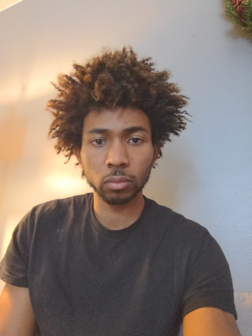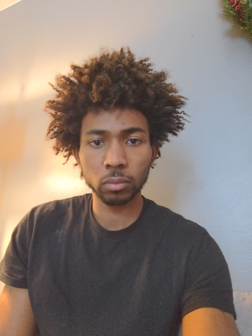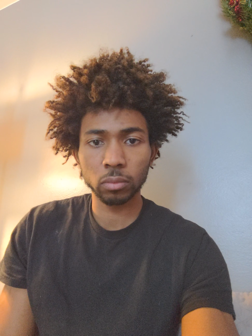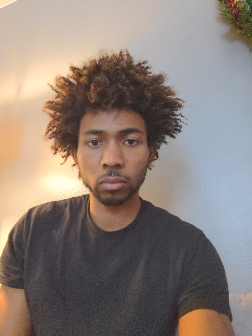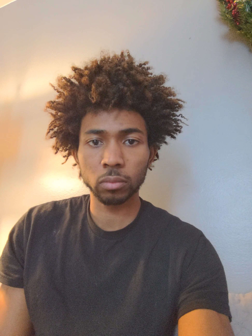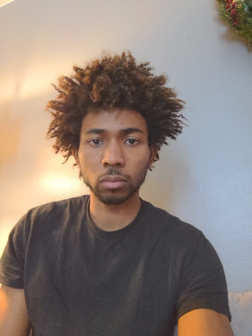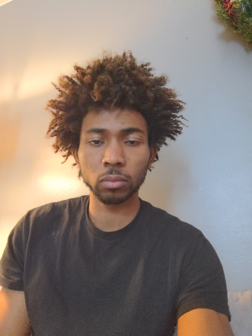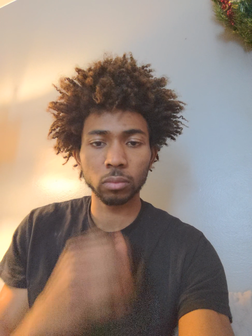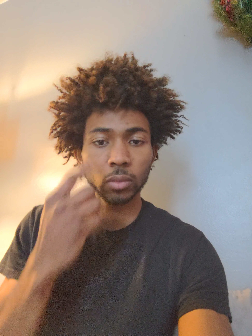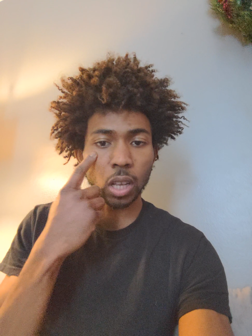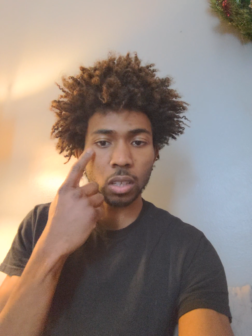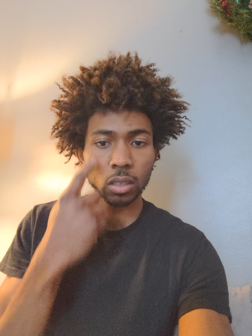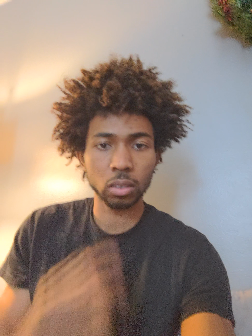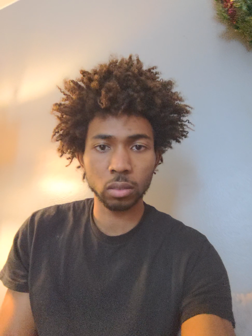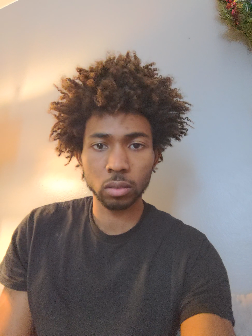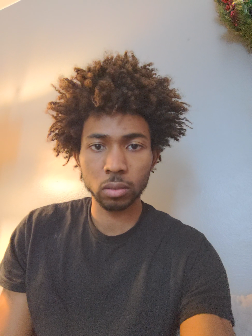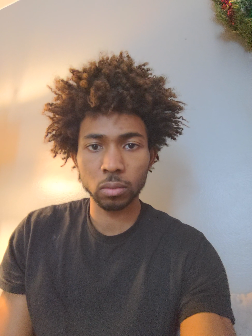eye